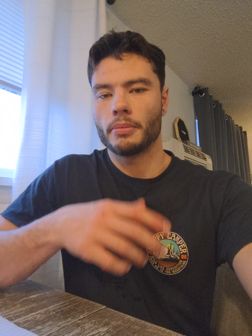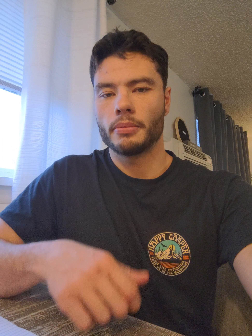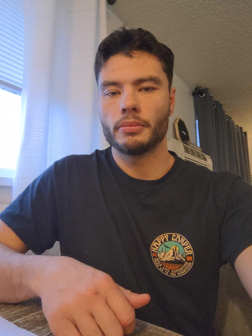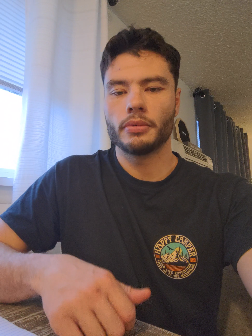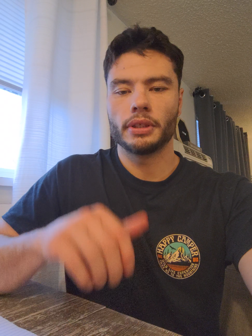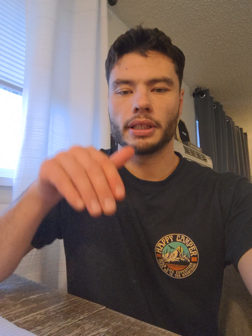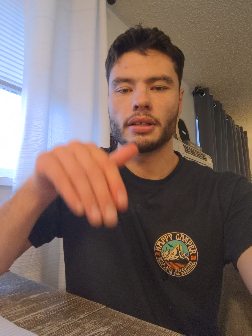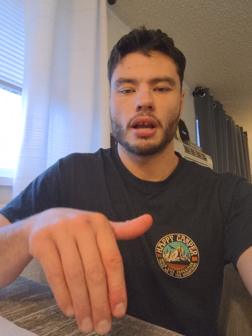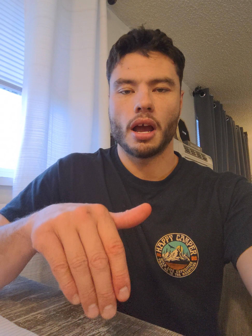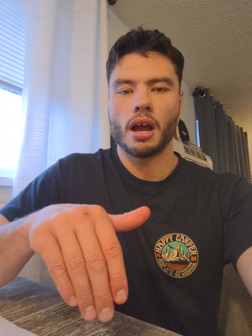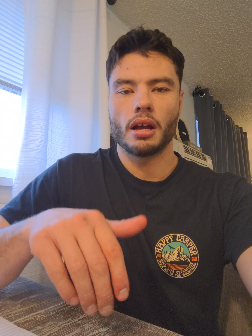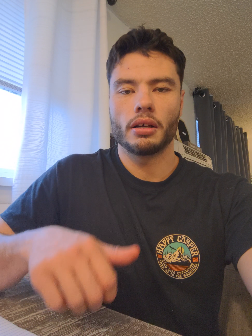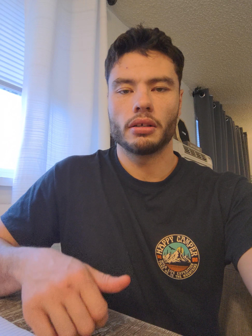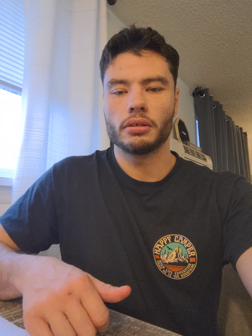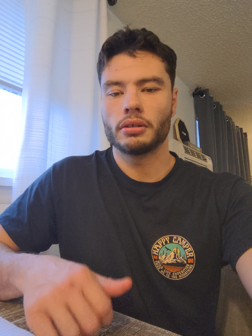night